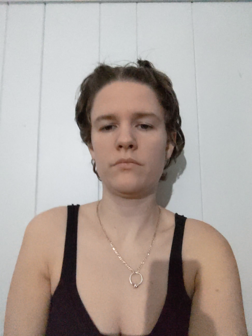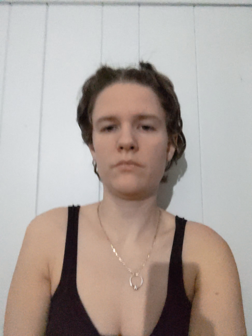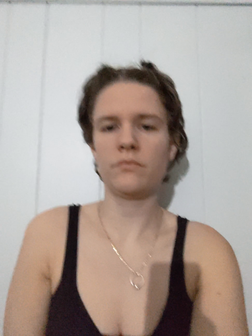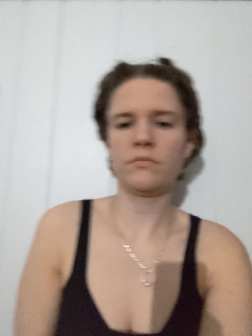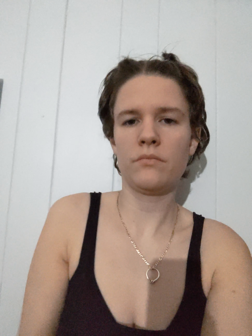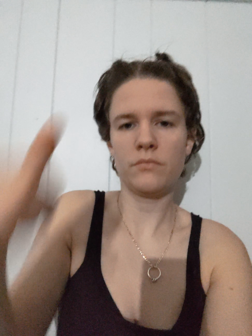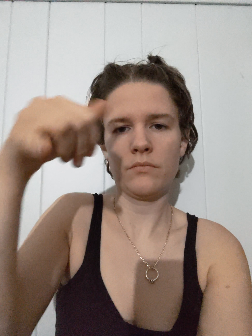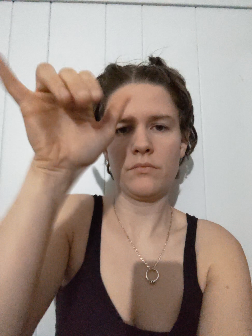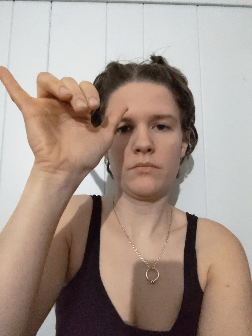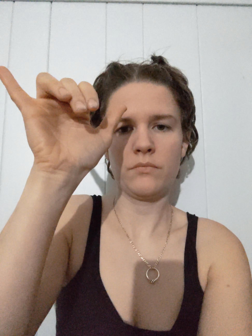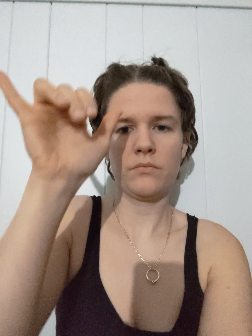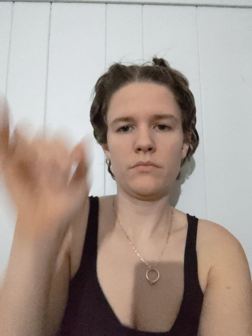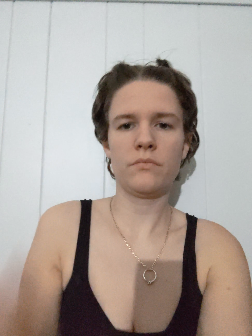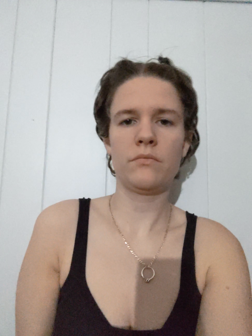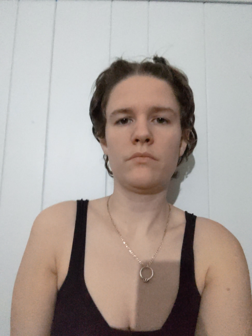cow